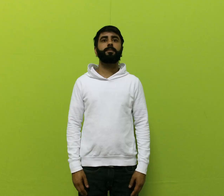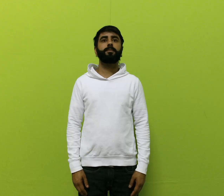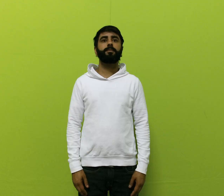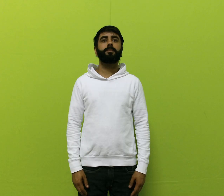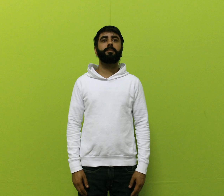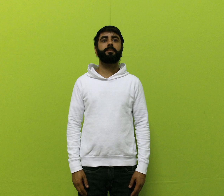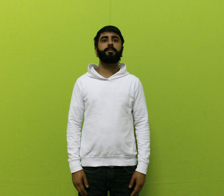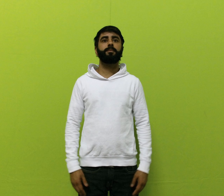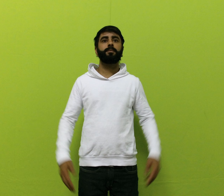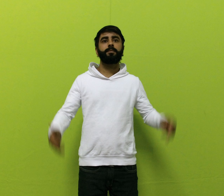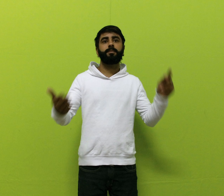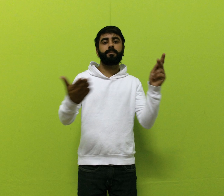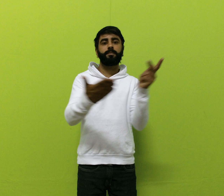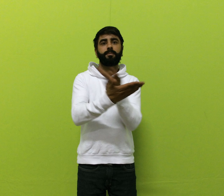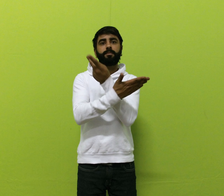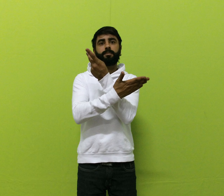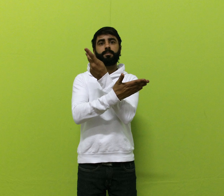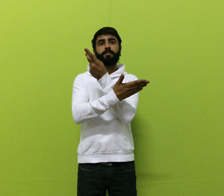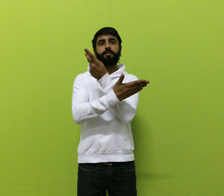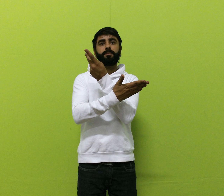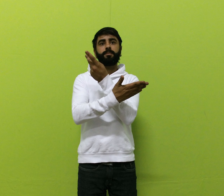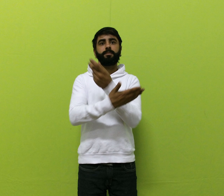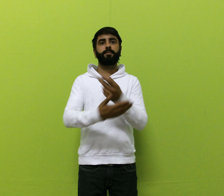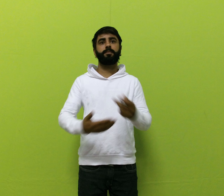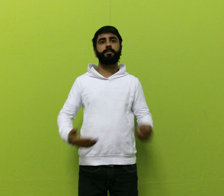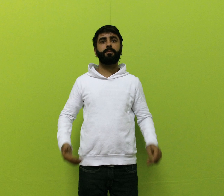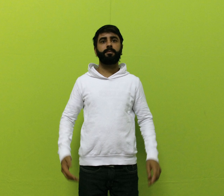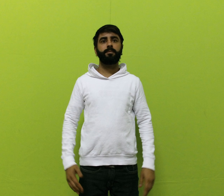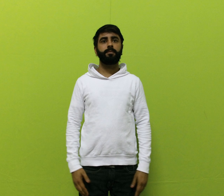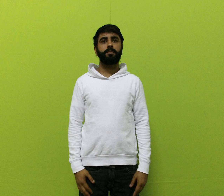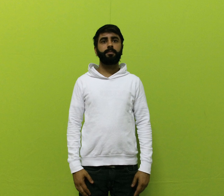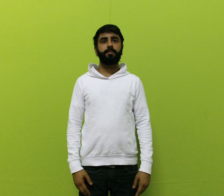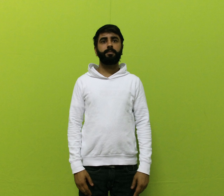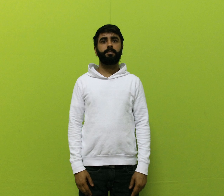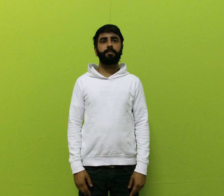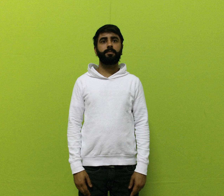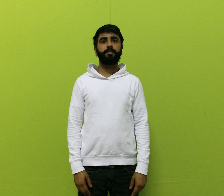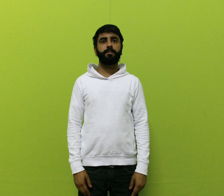acontecer